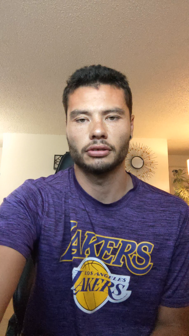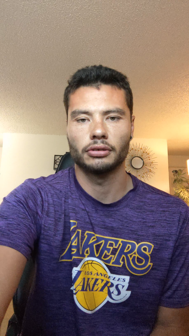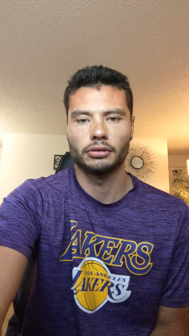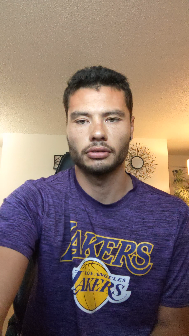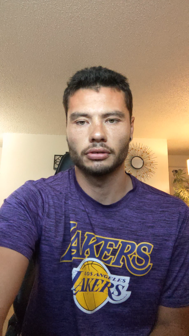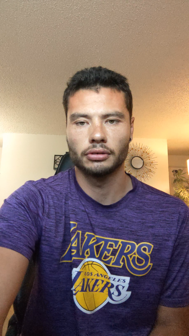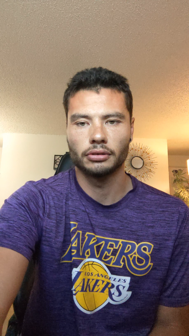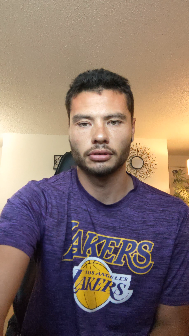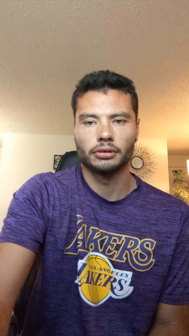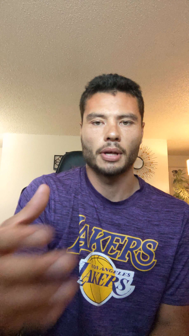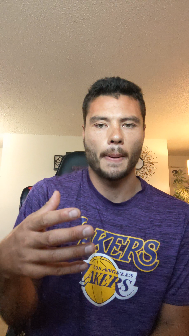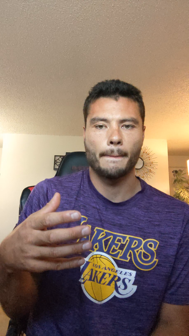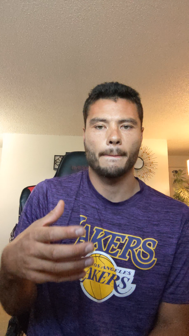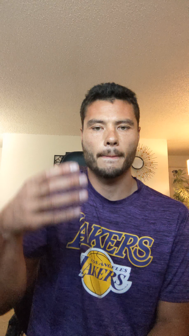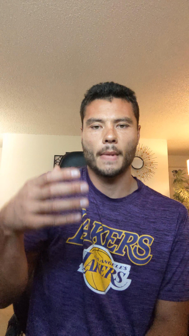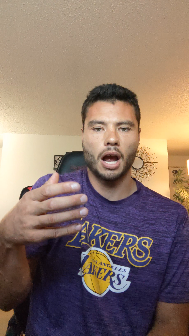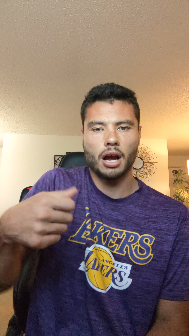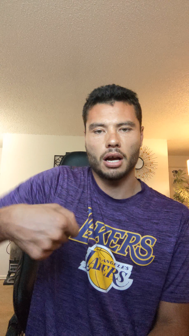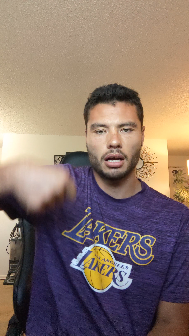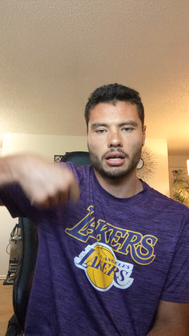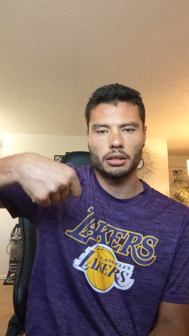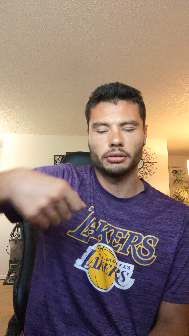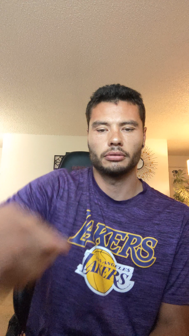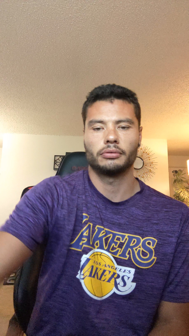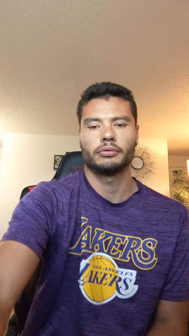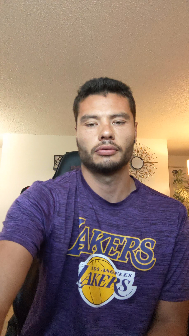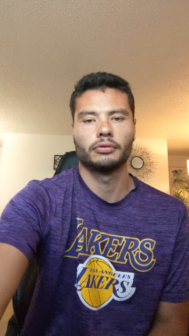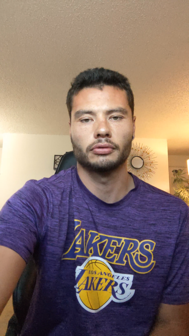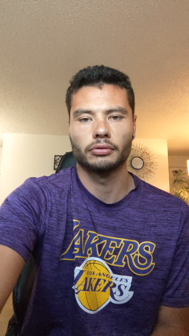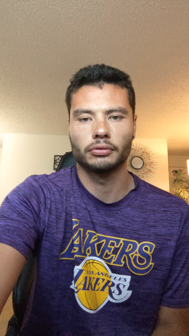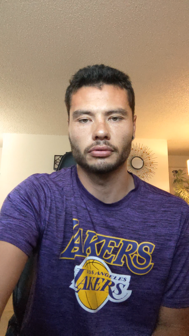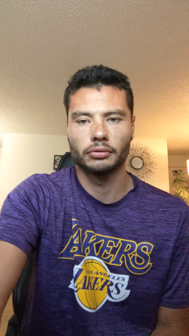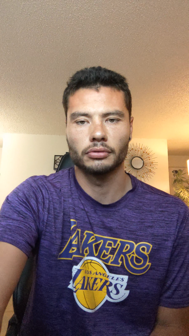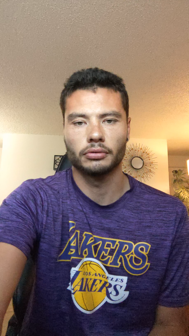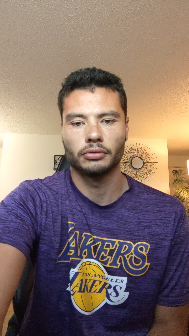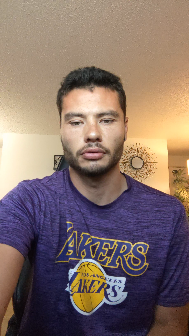bucket